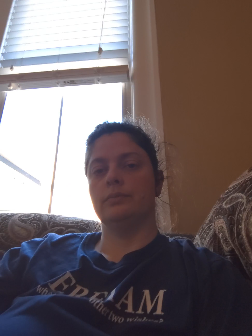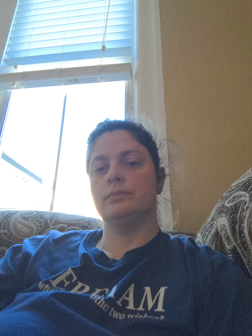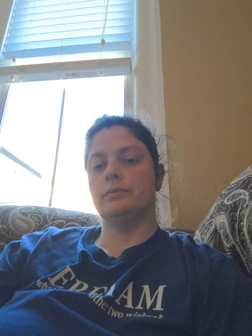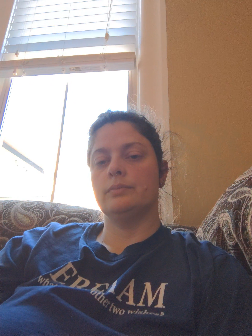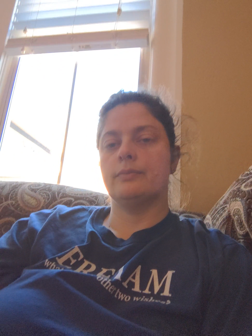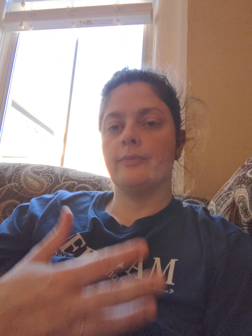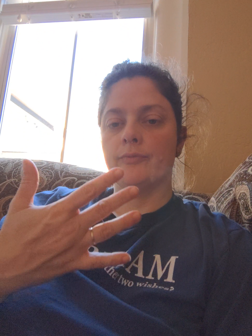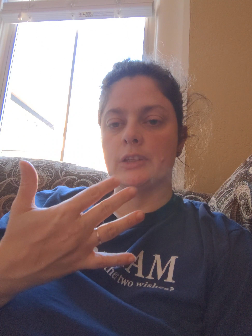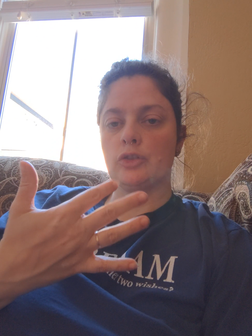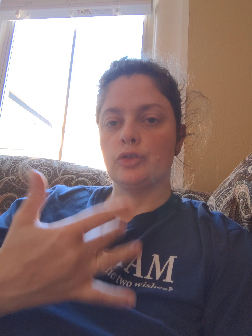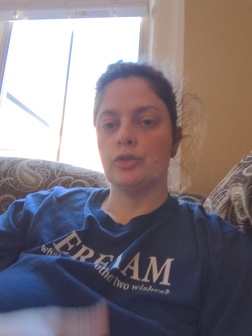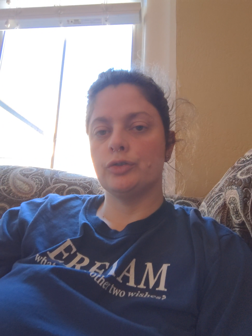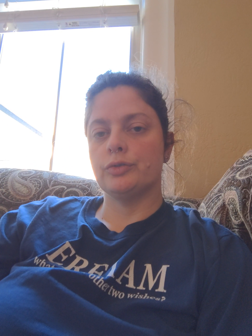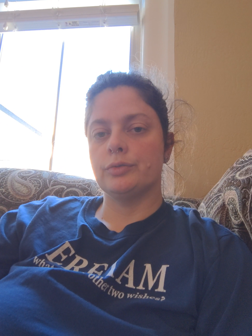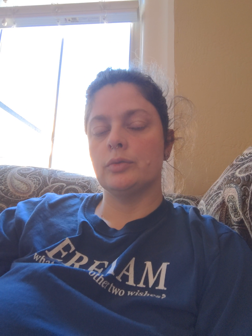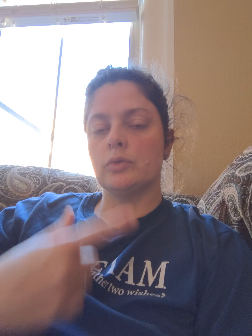finger